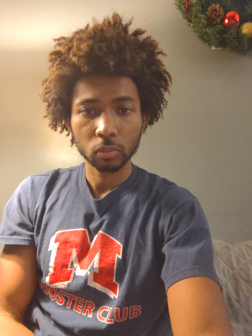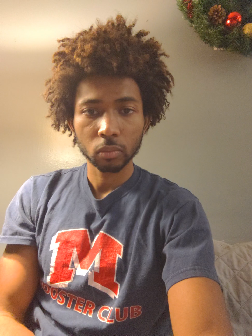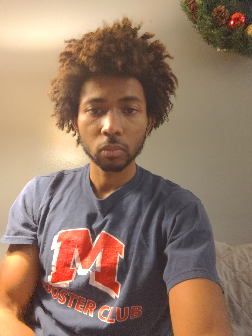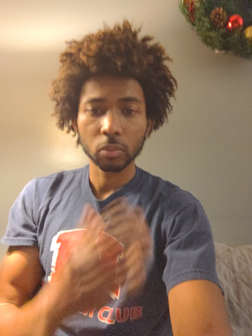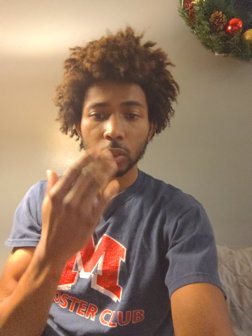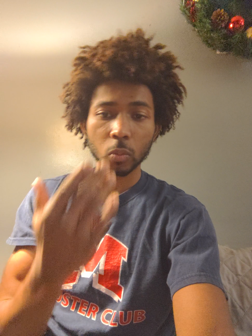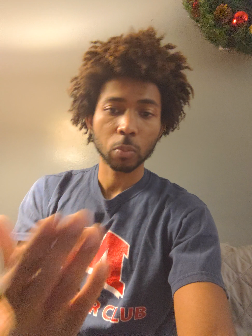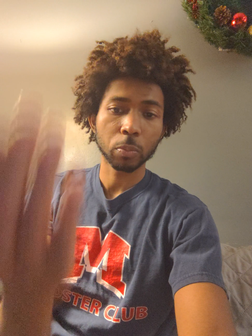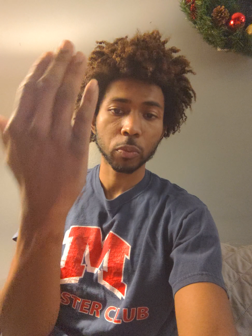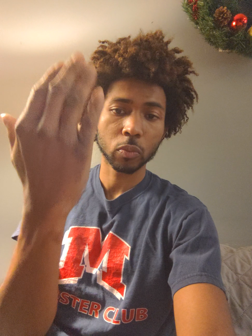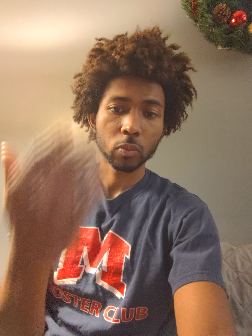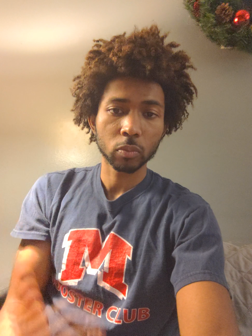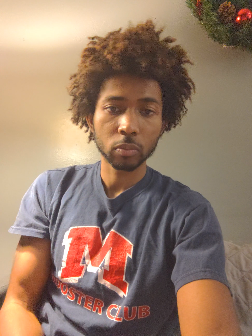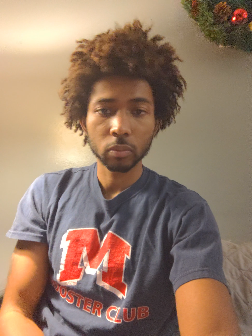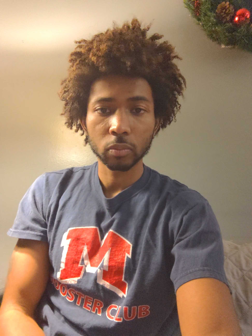morning